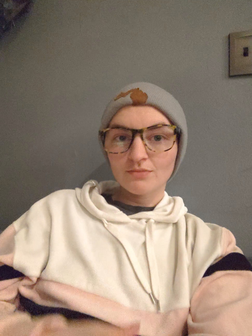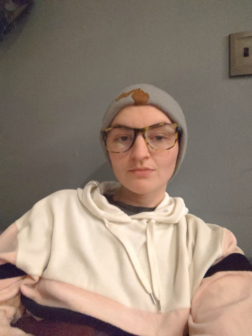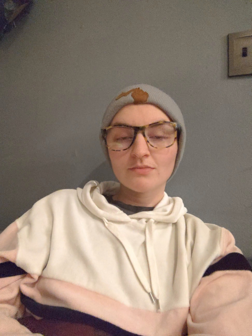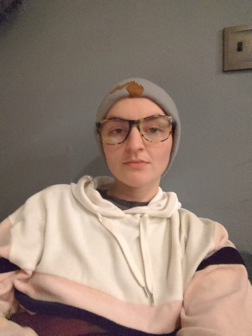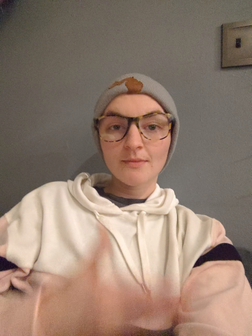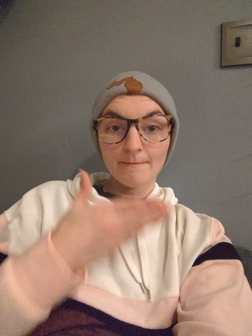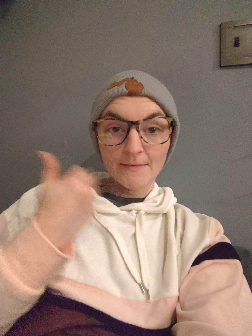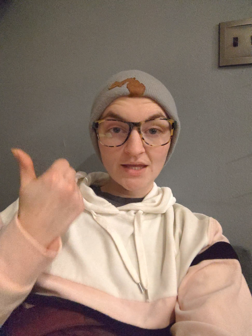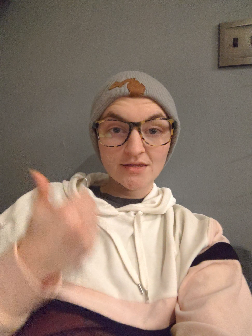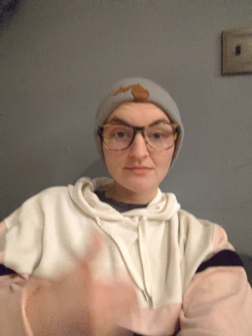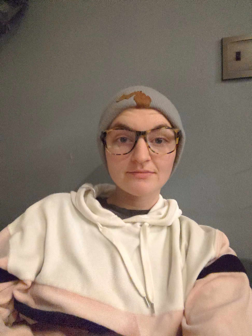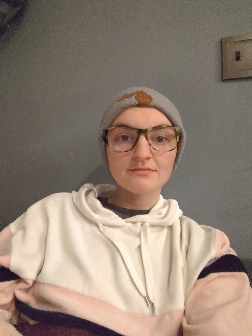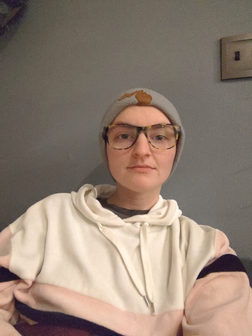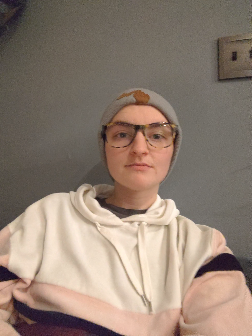better